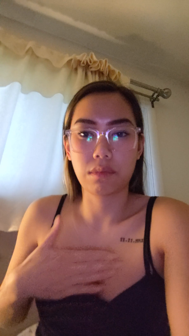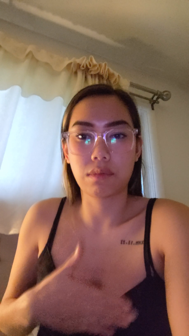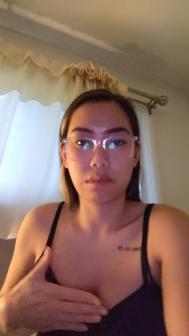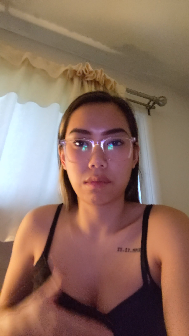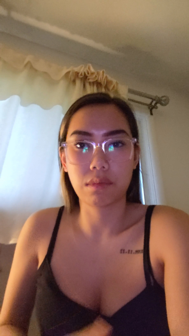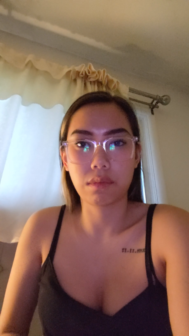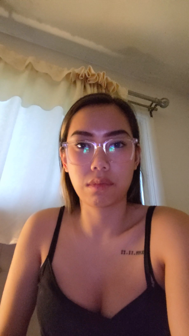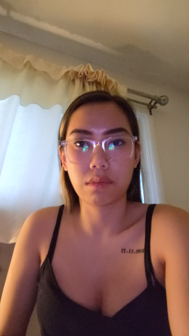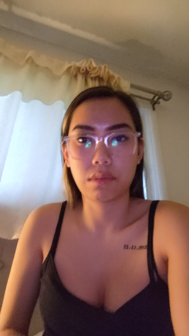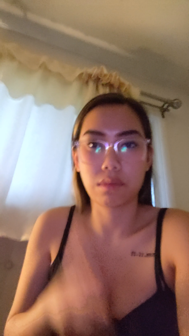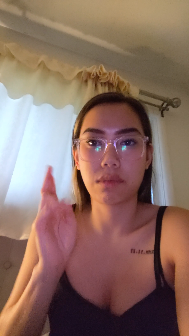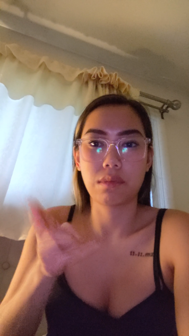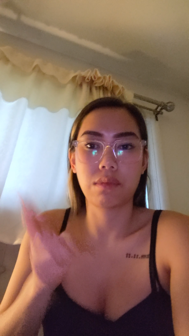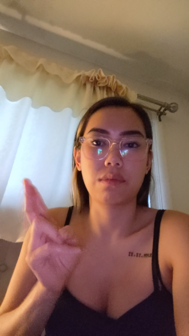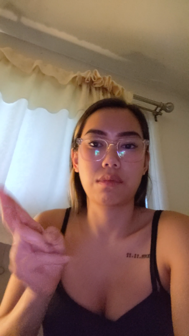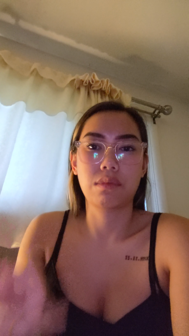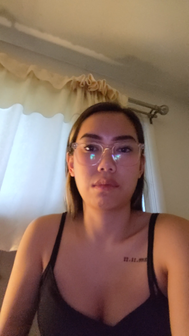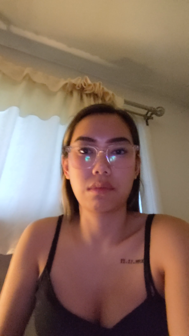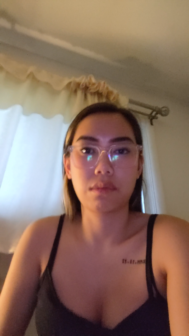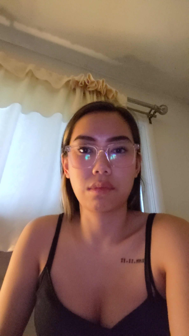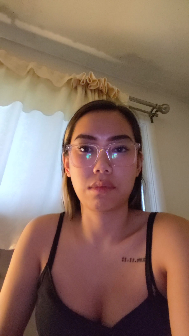hurry